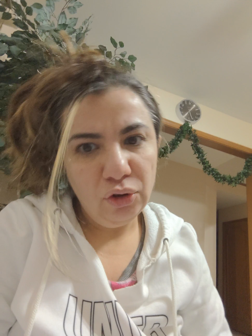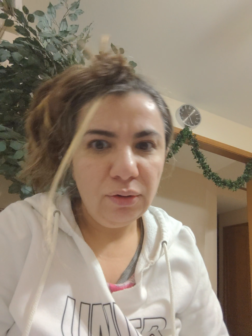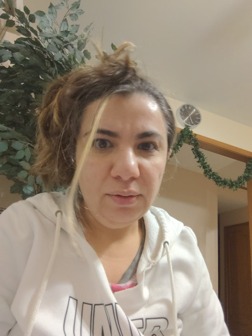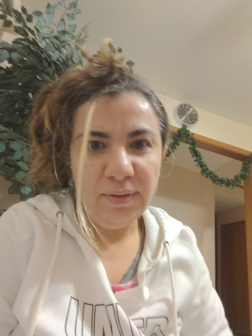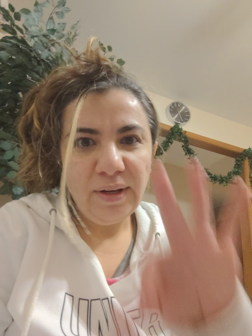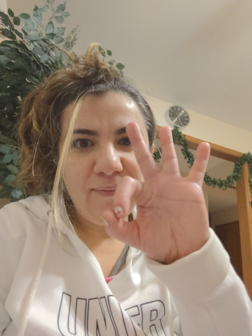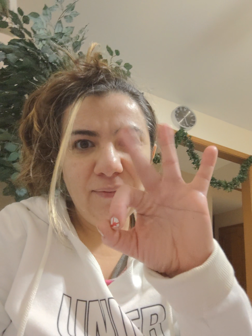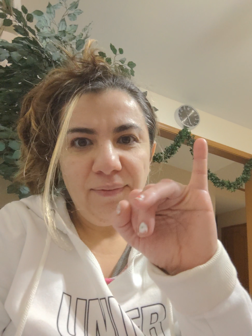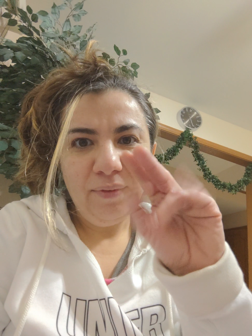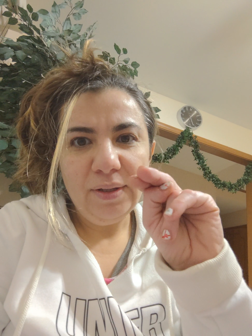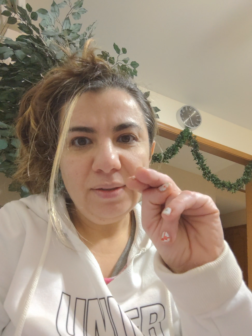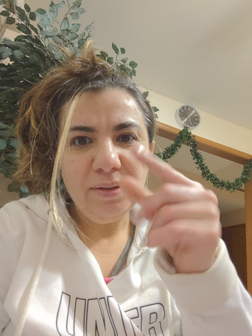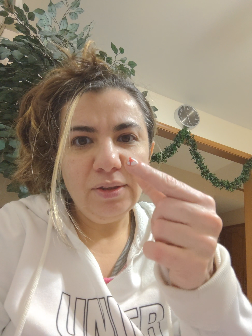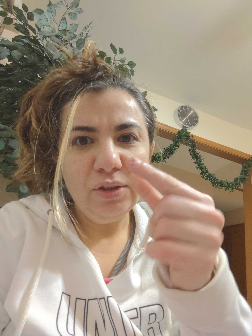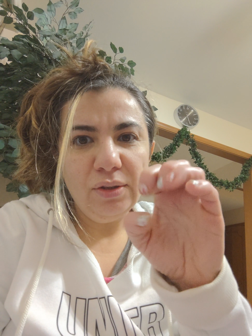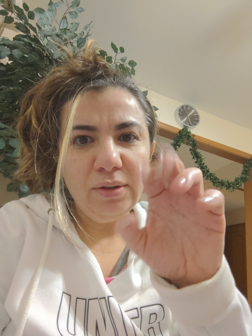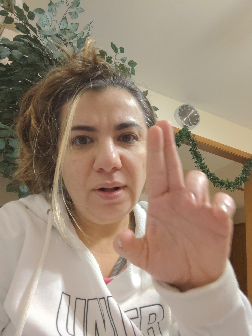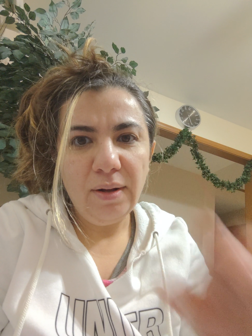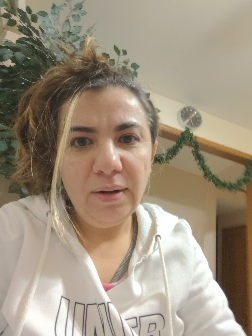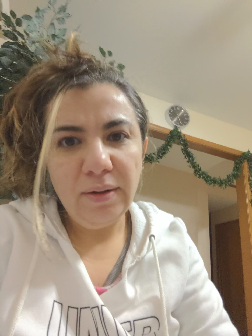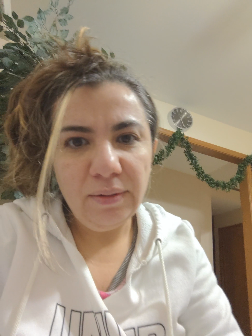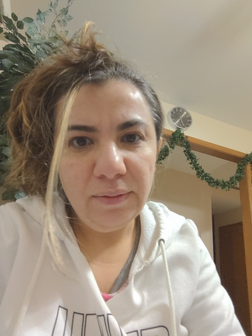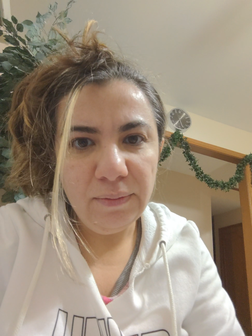finger